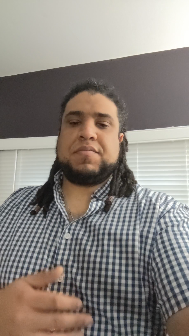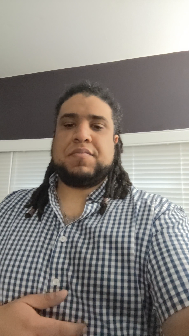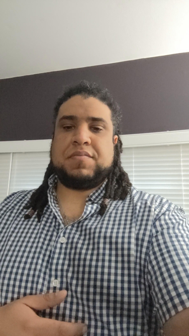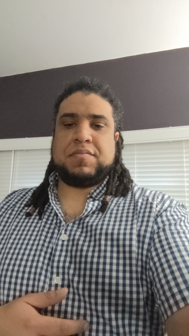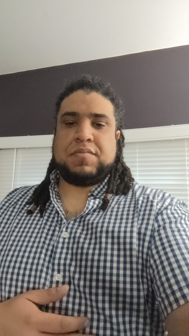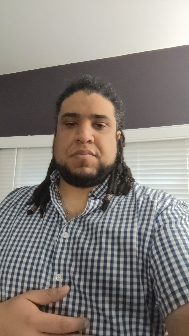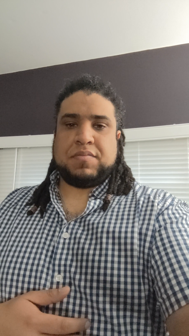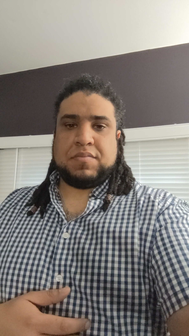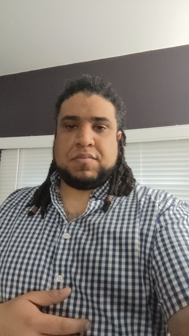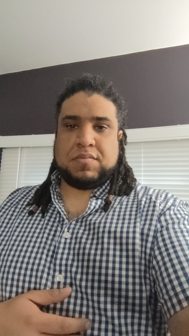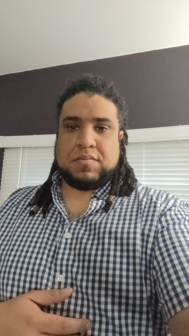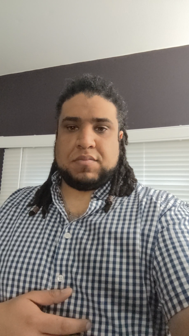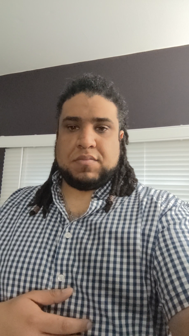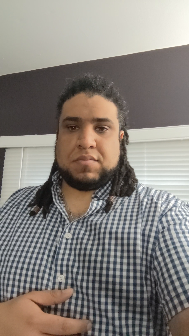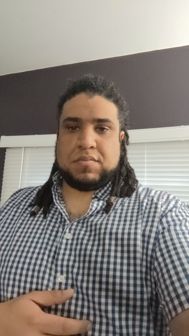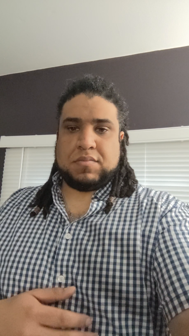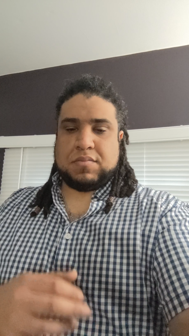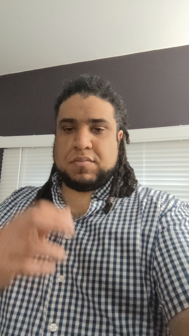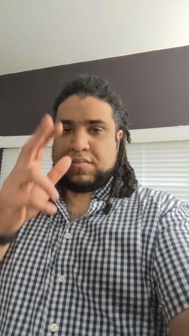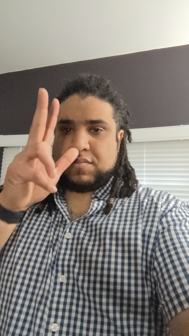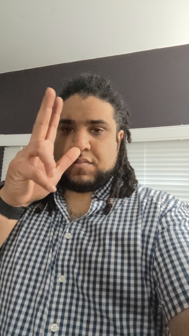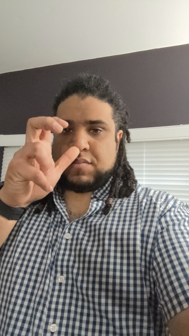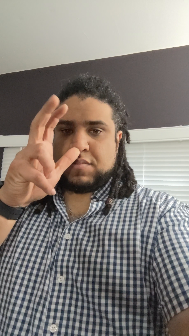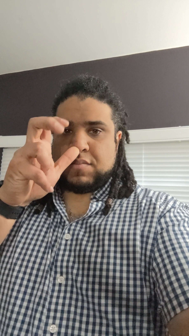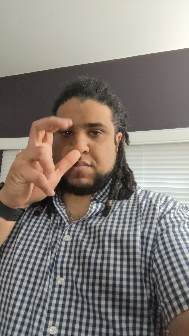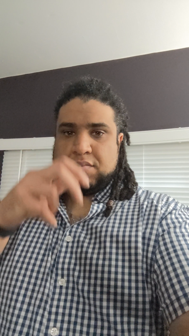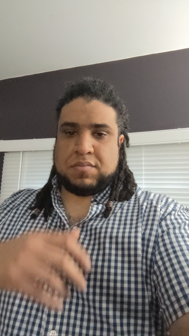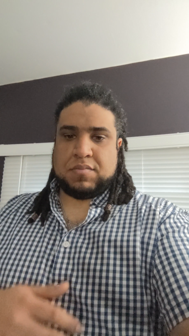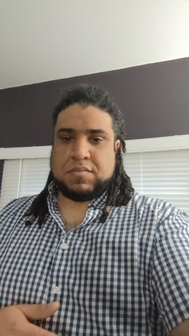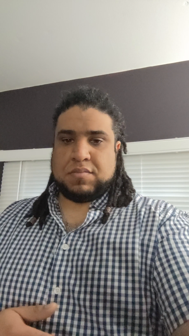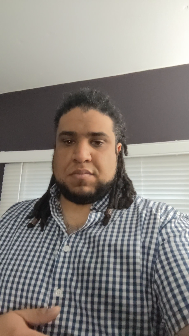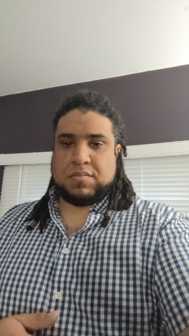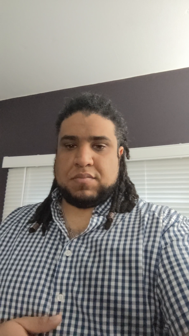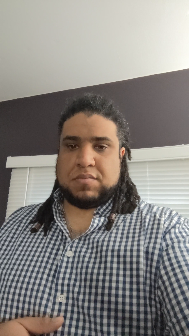ant